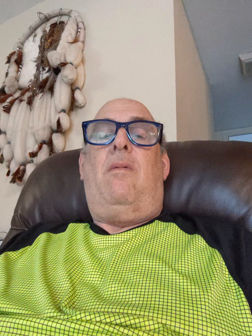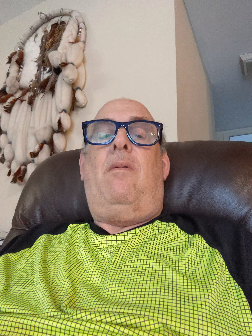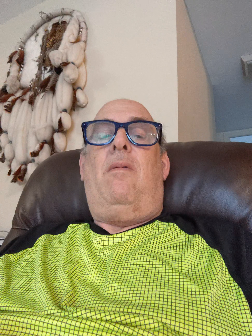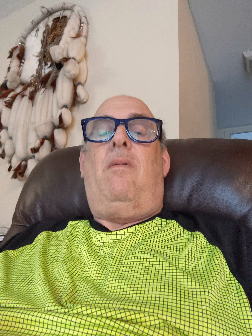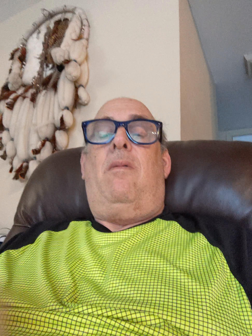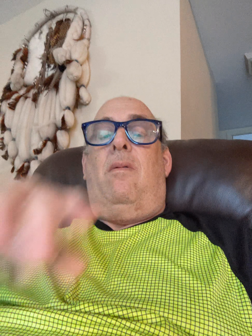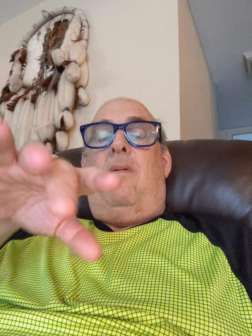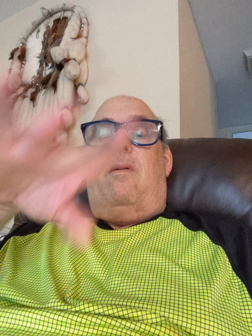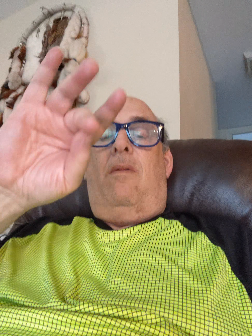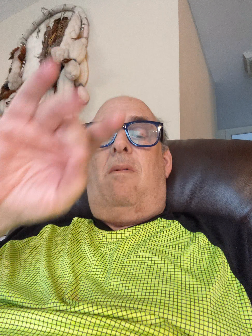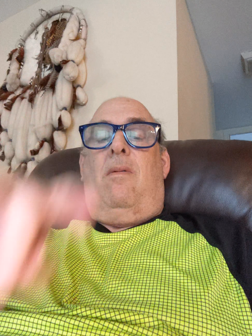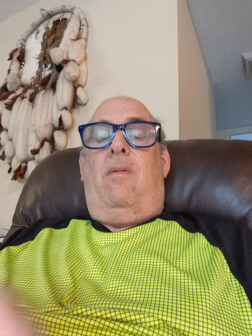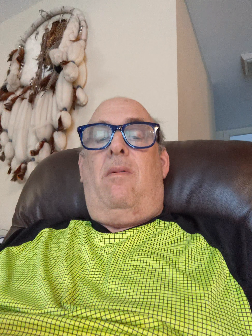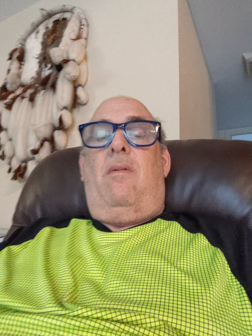find